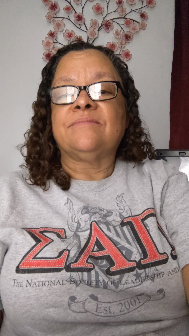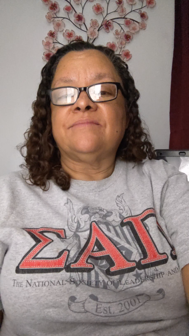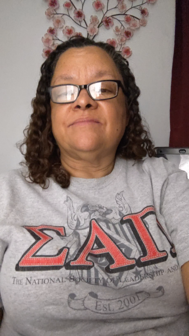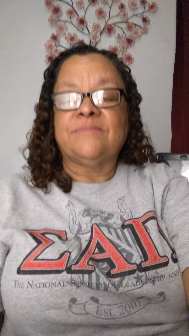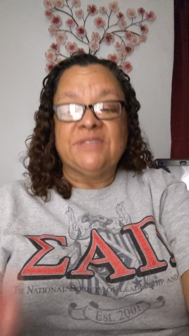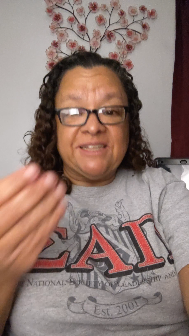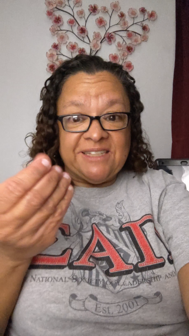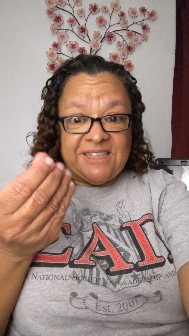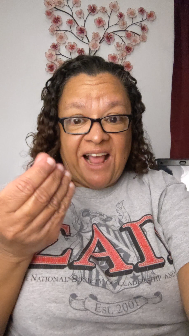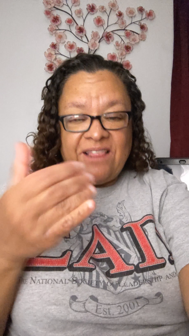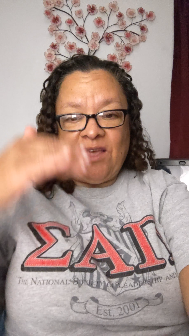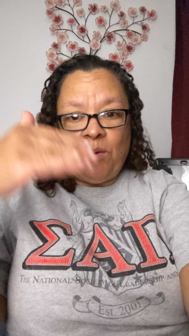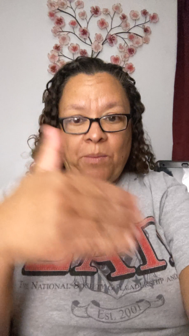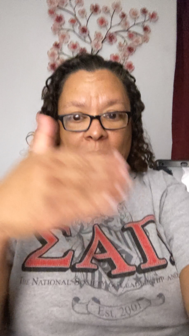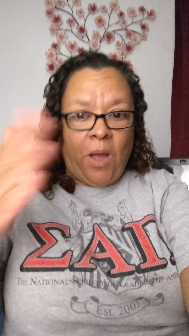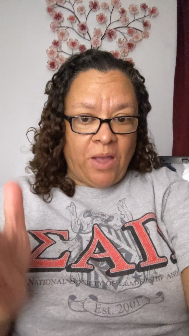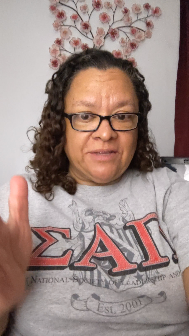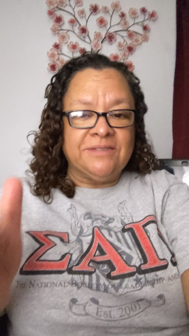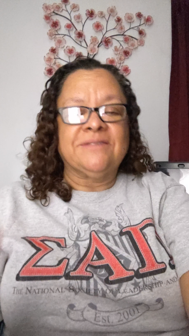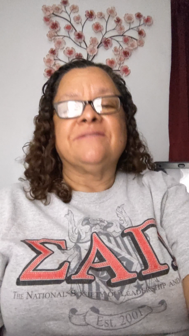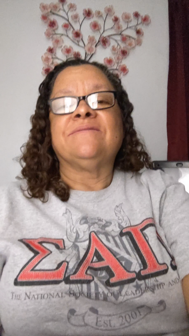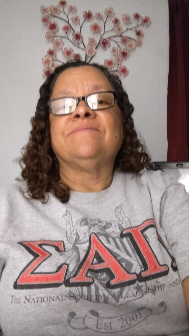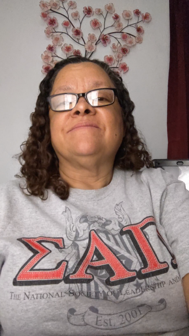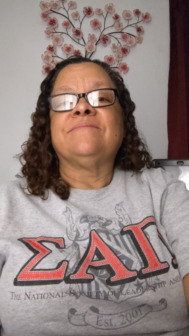sandbox